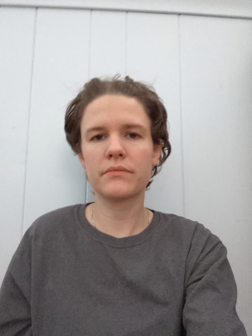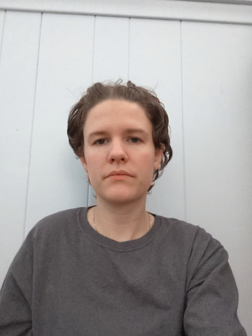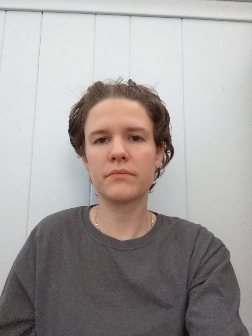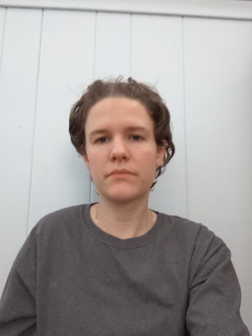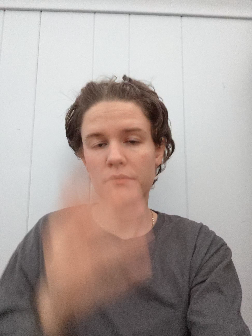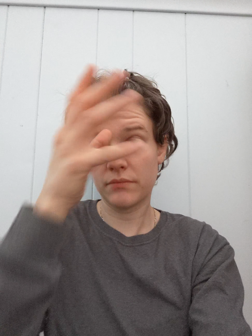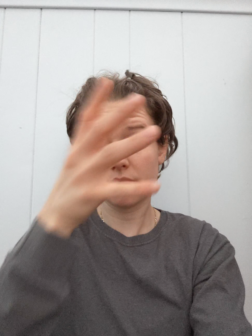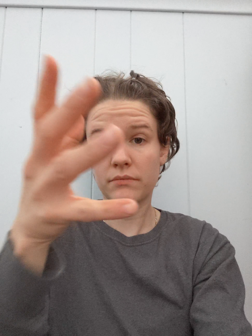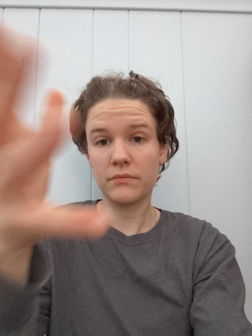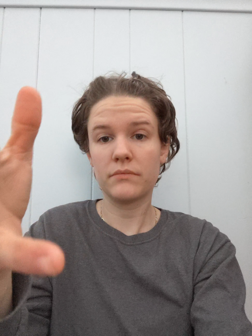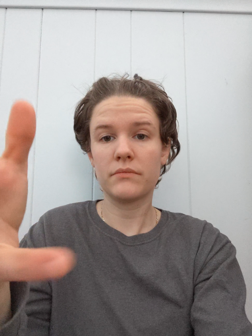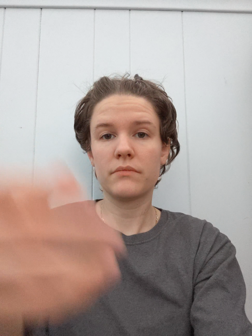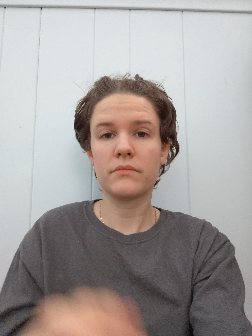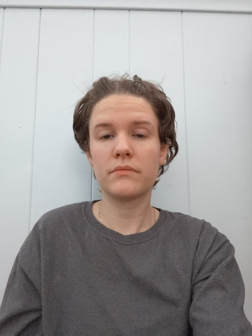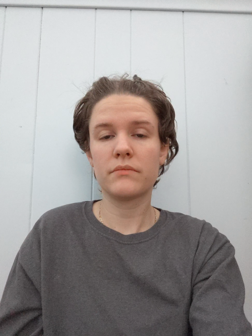grandpa